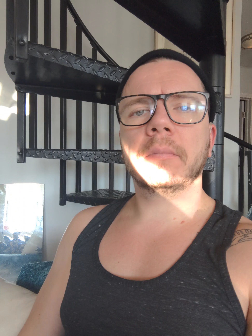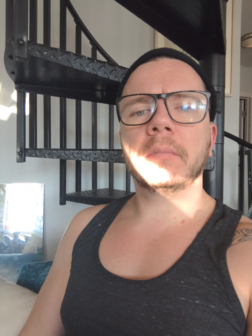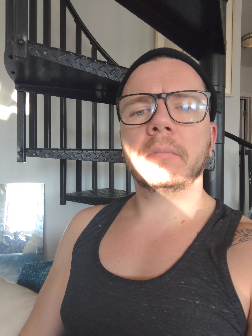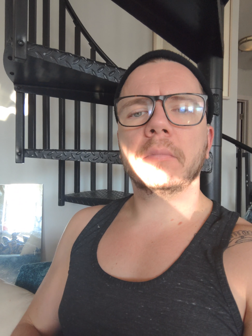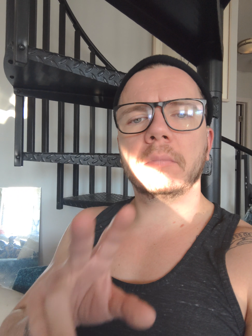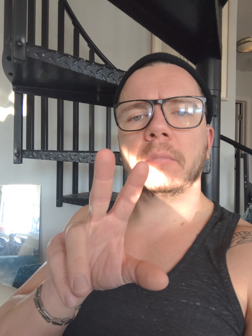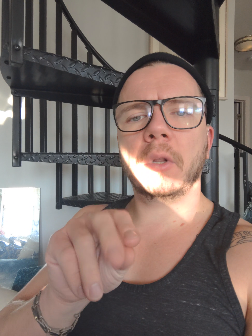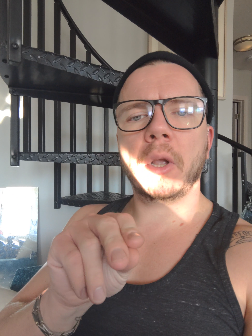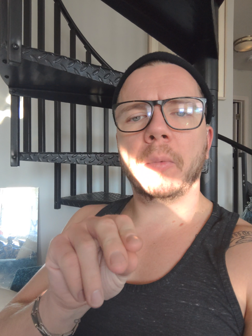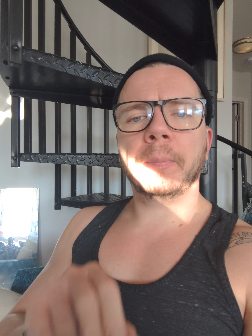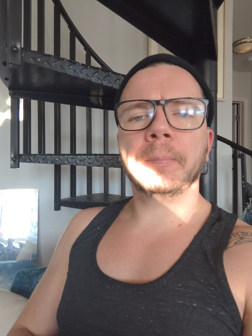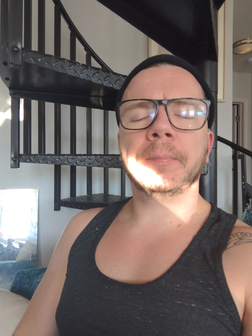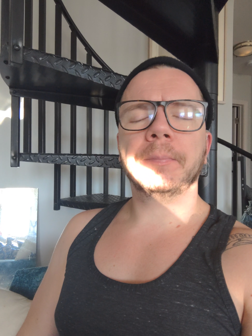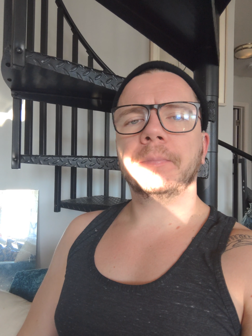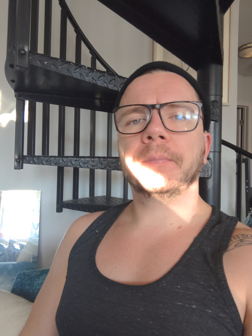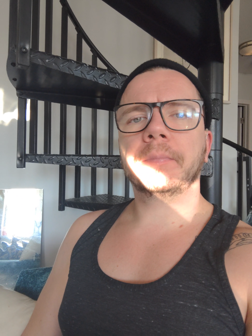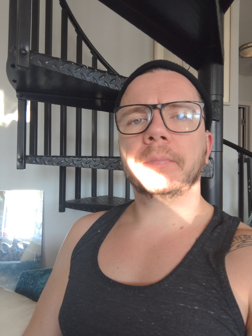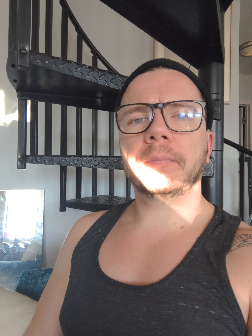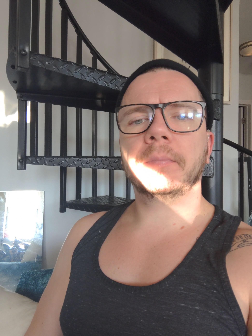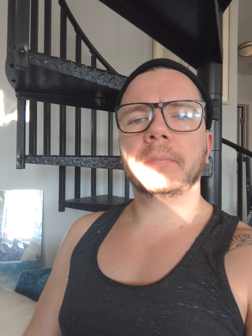no